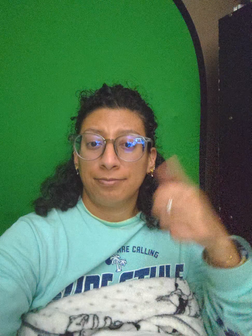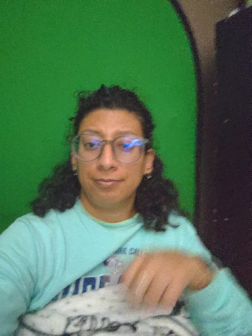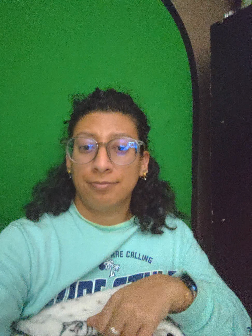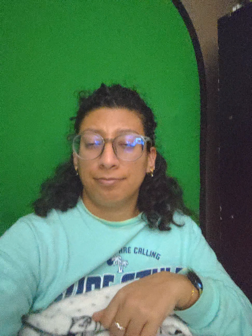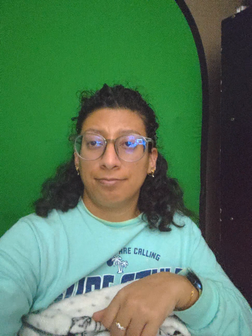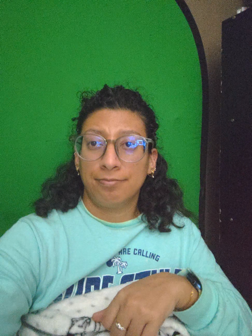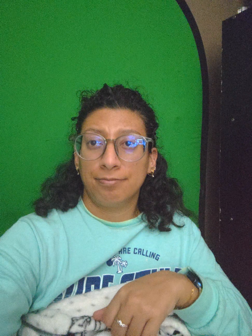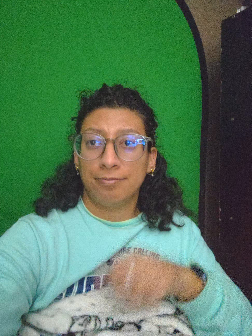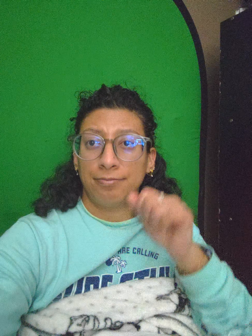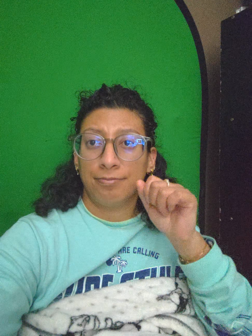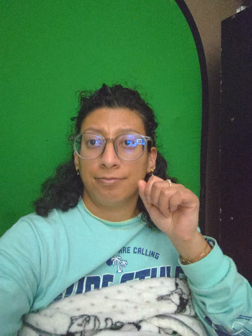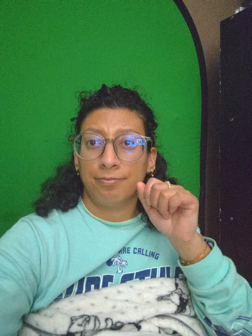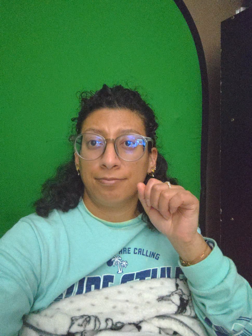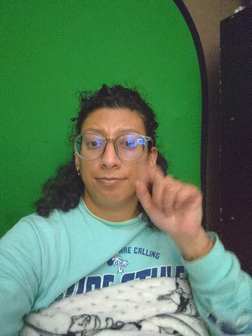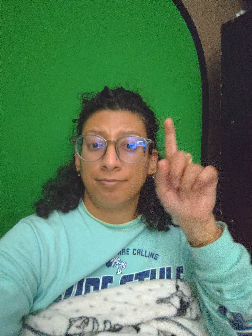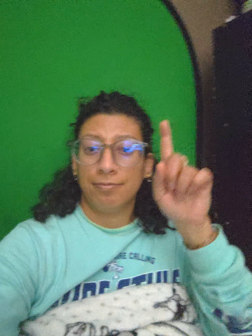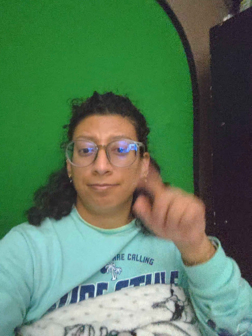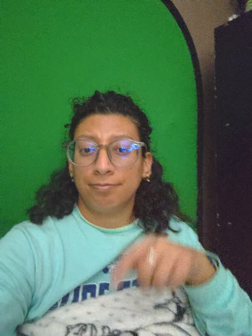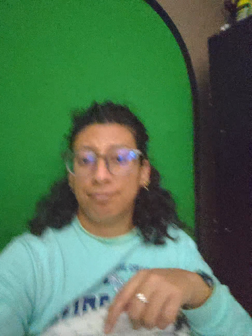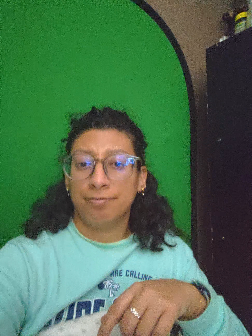up